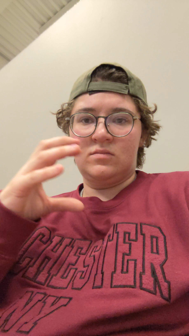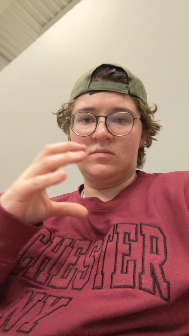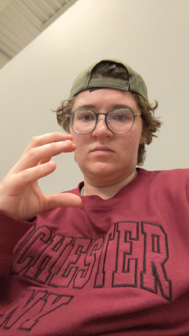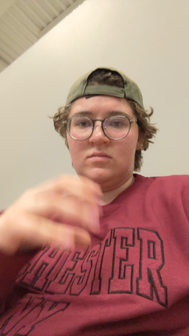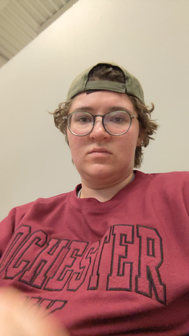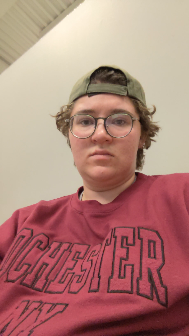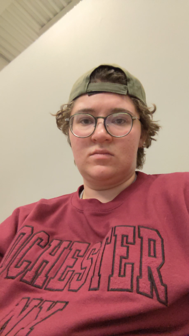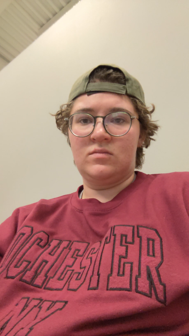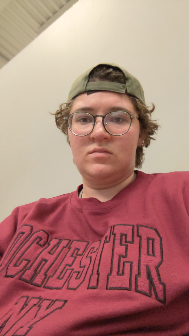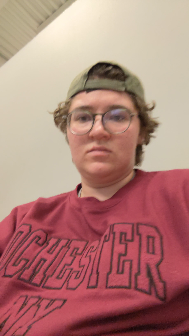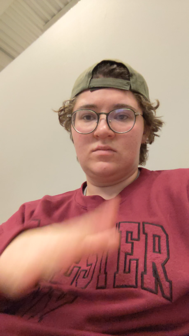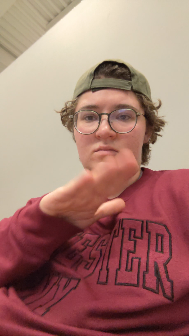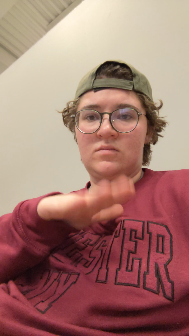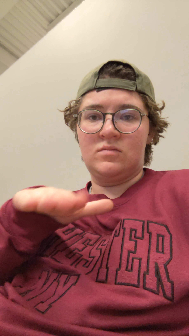children